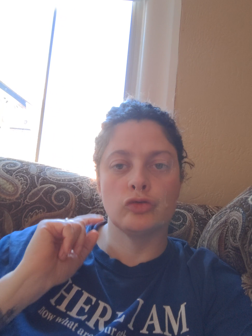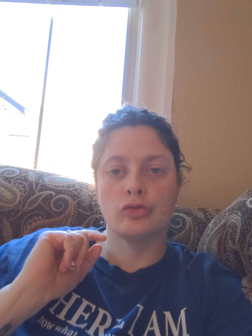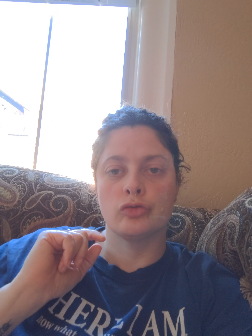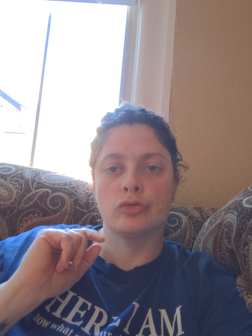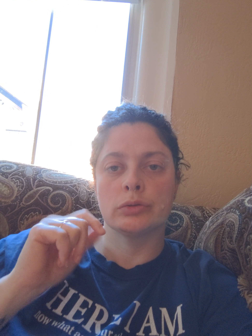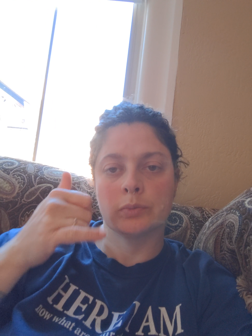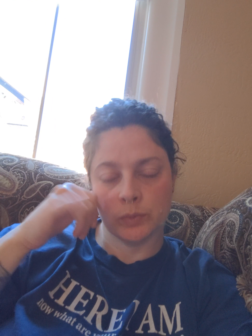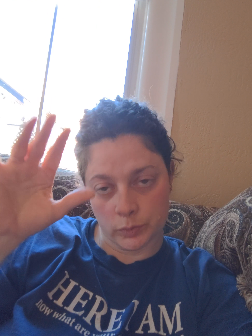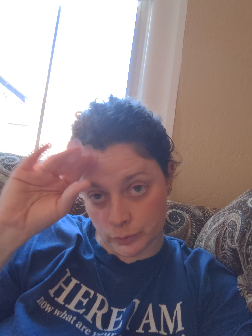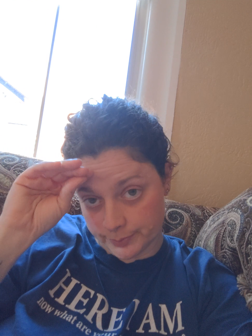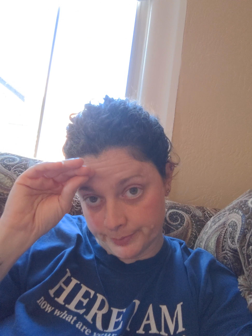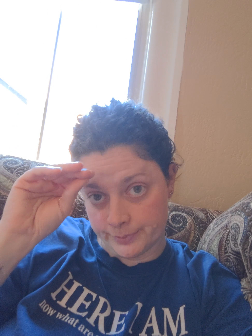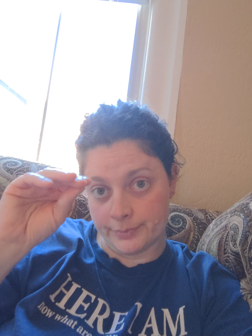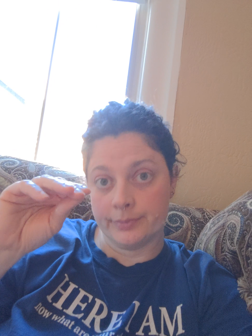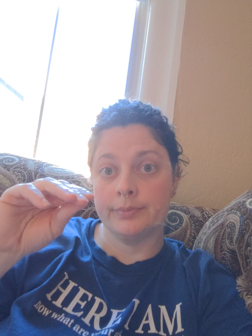cowboy